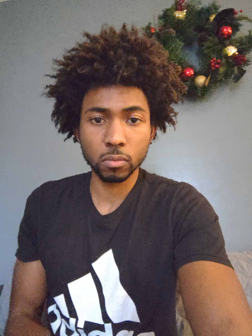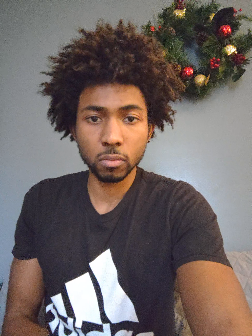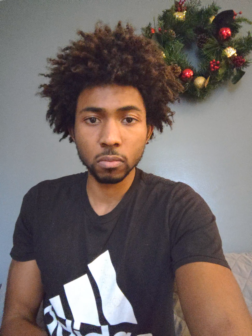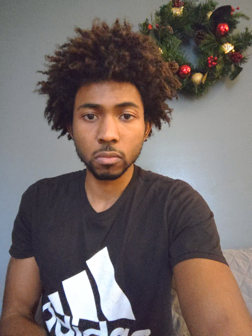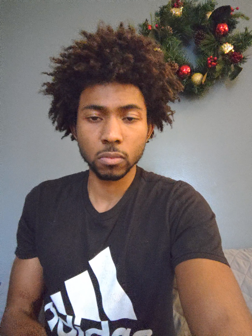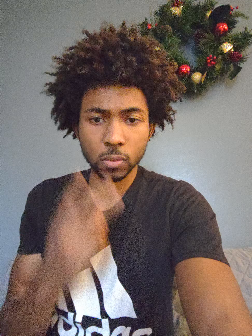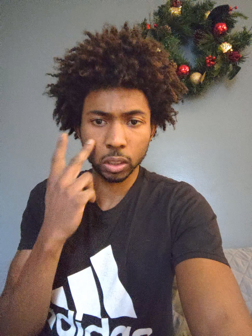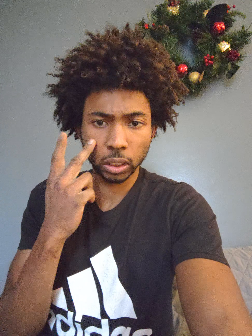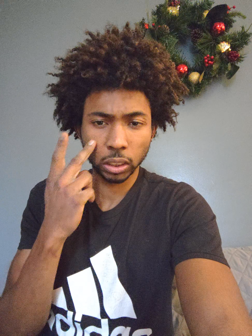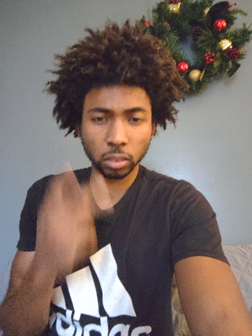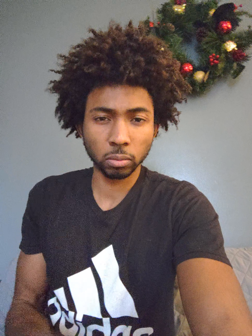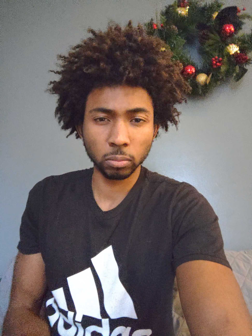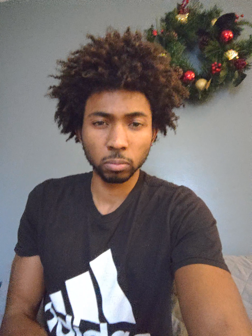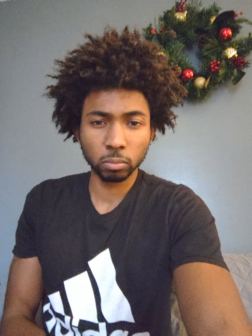see